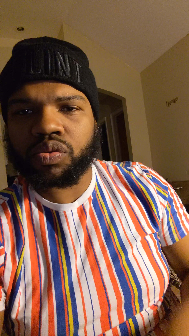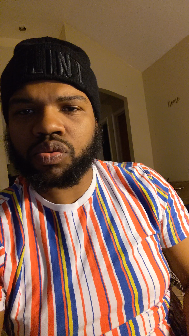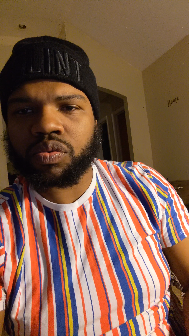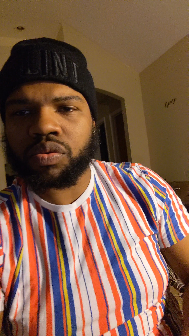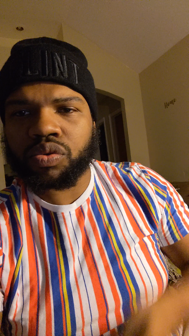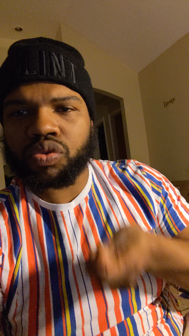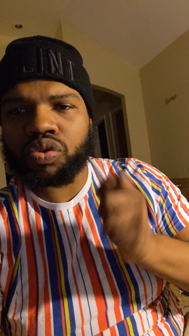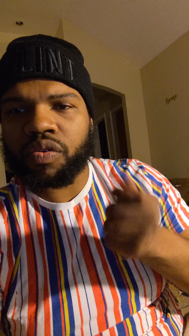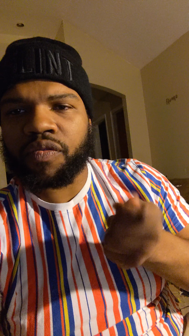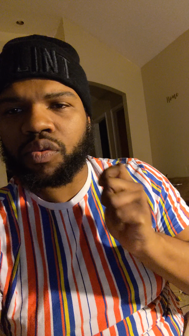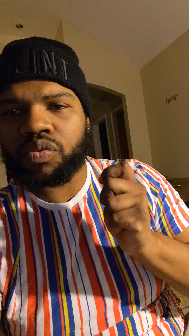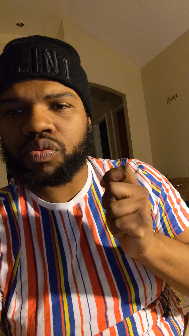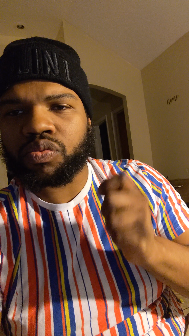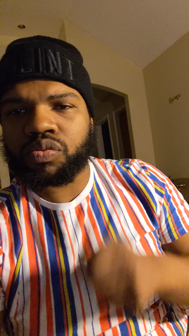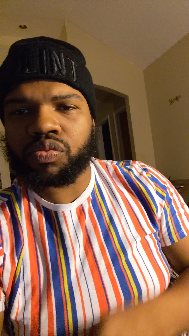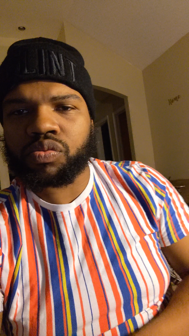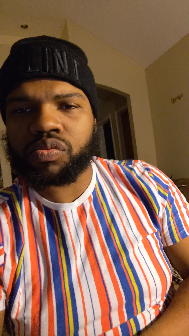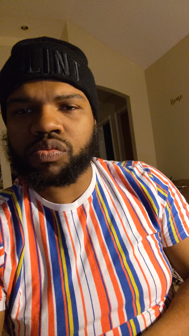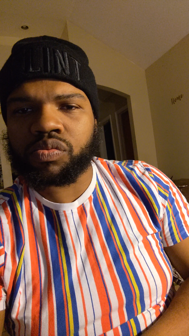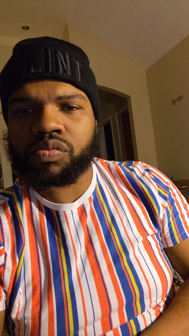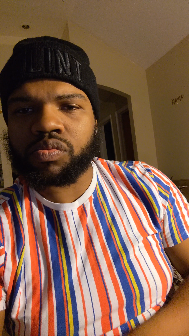shovel